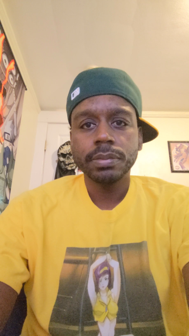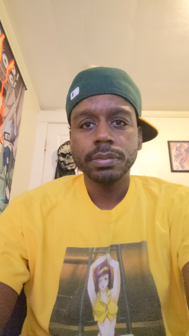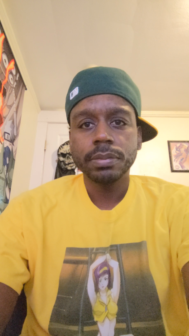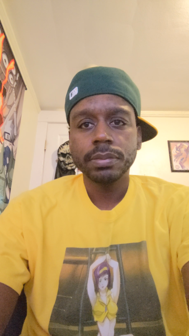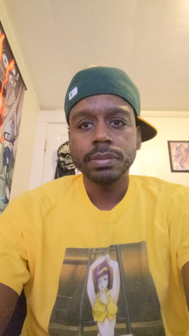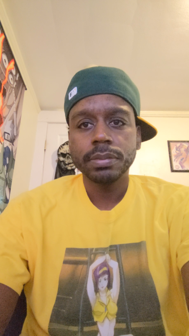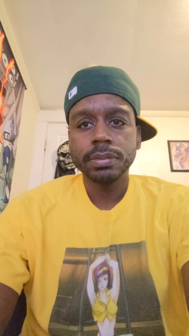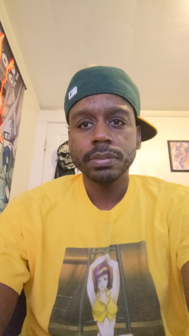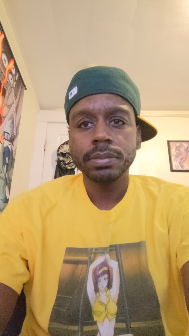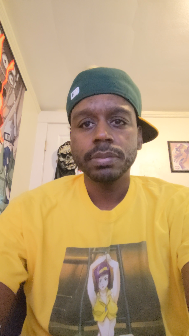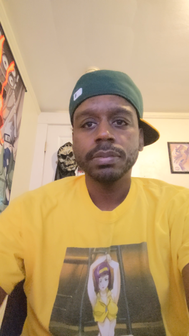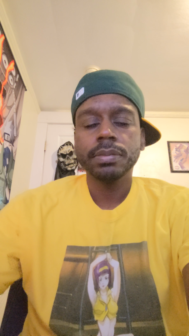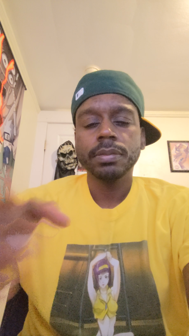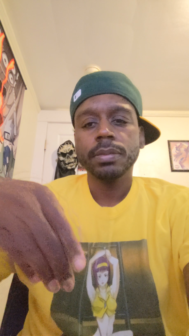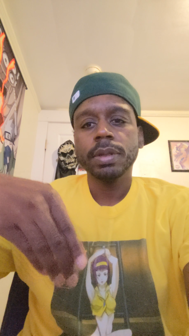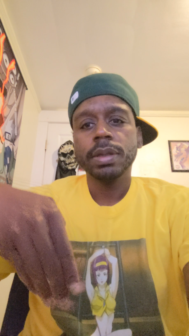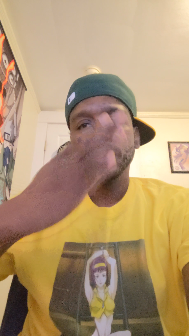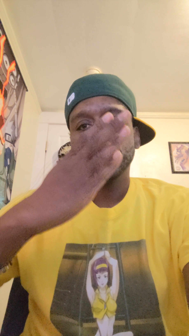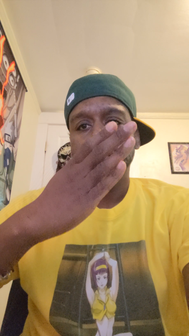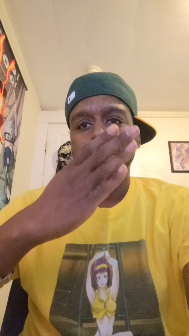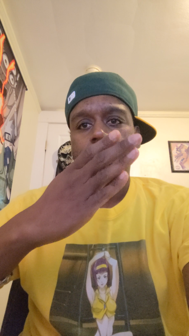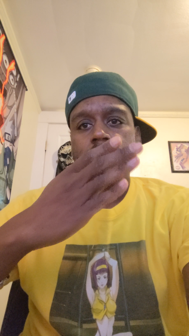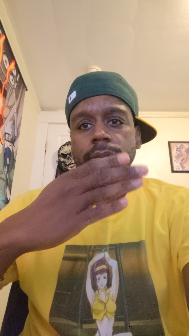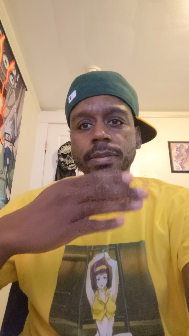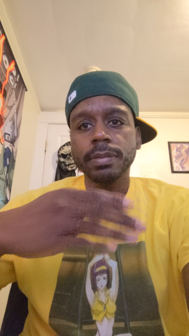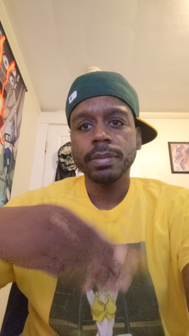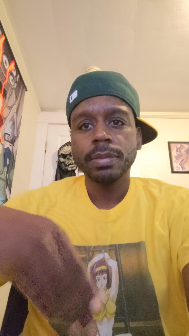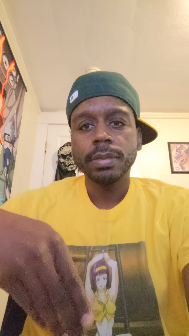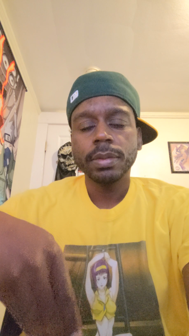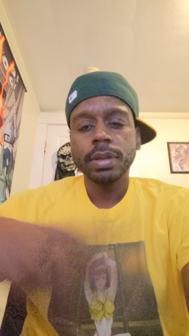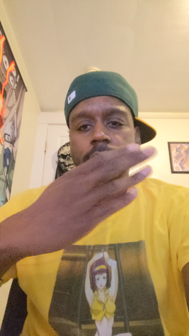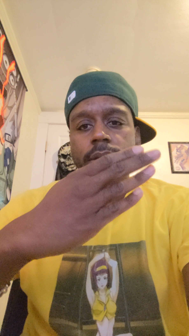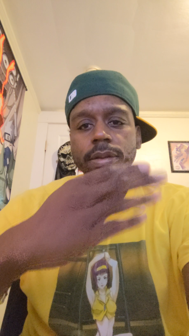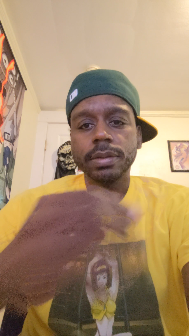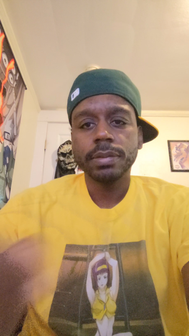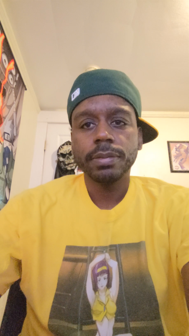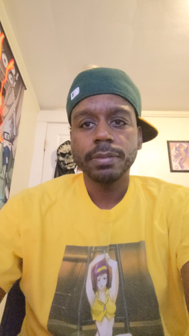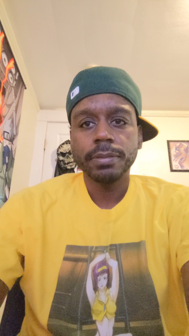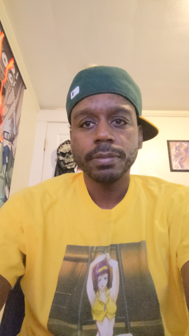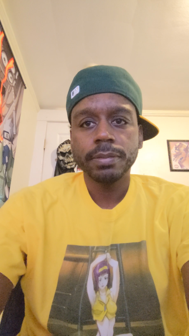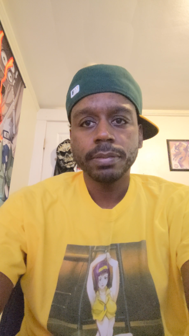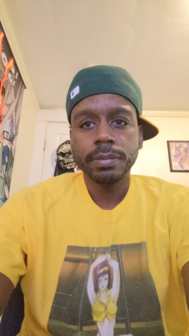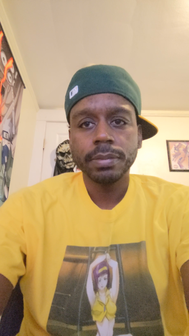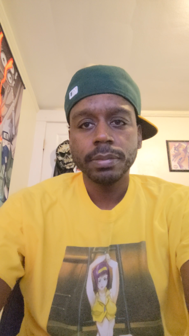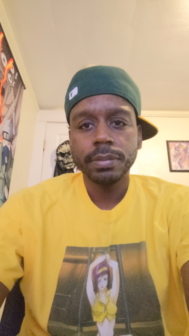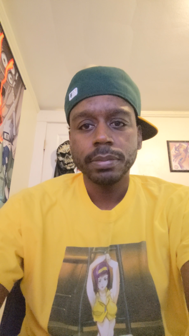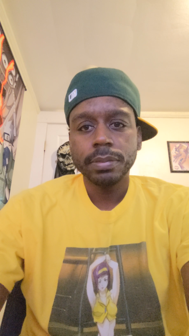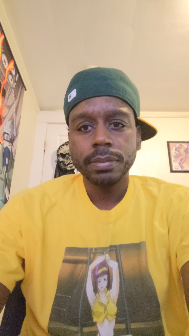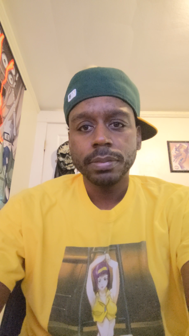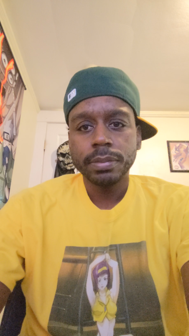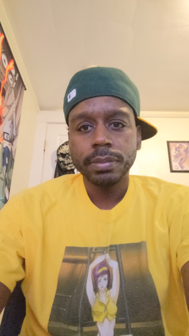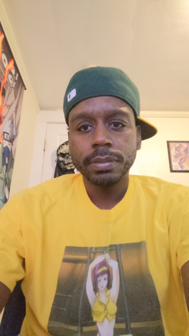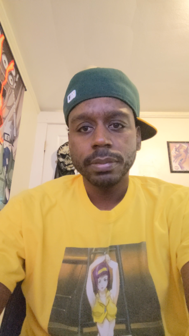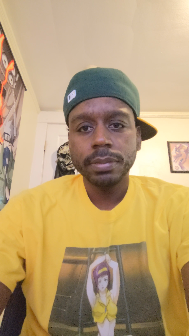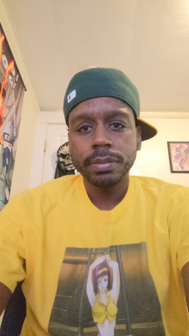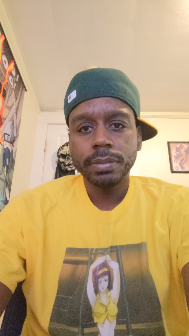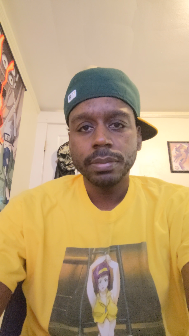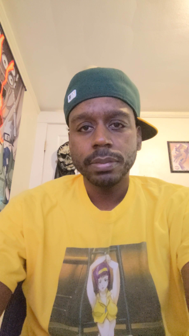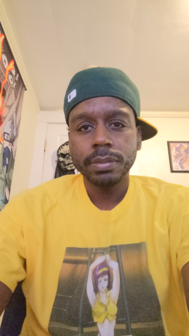kick